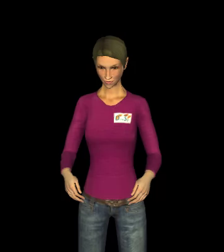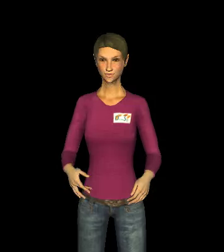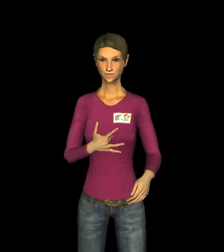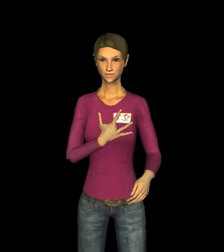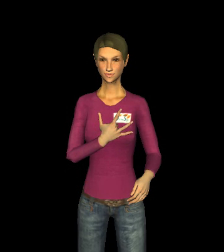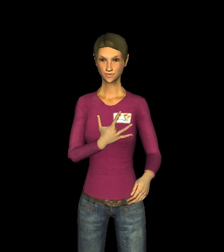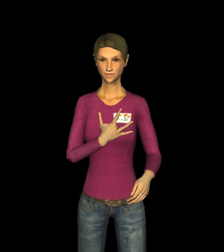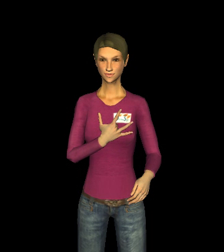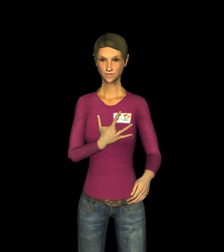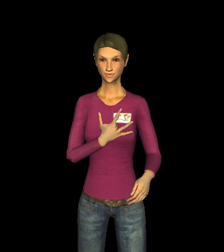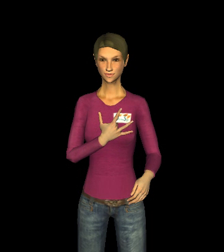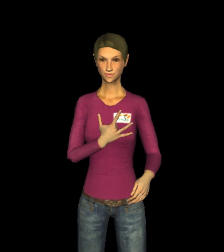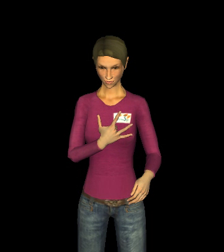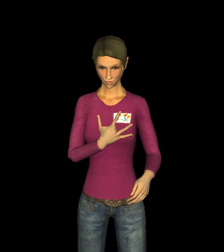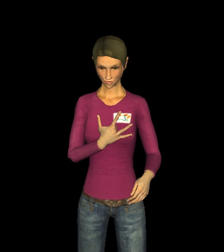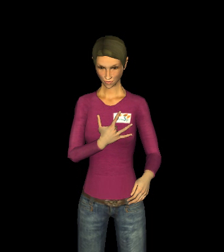قلب